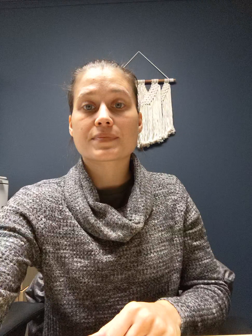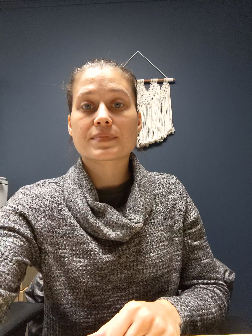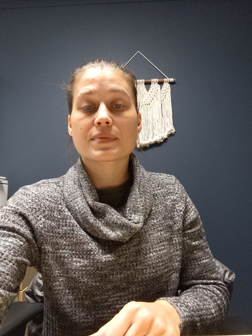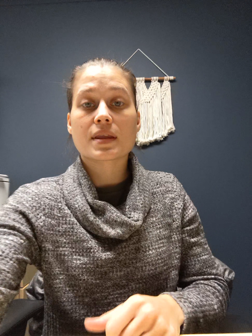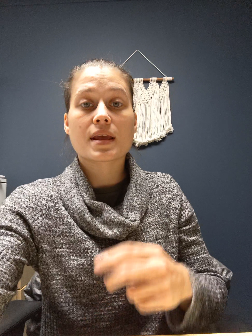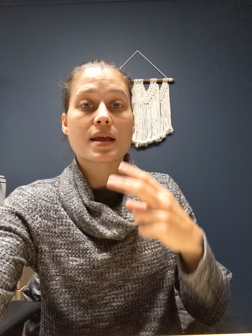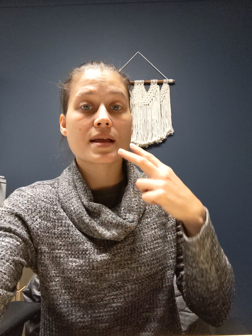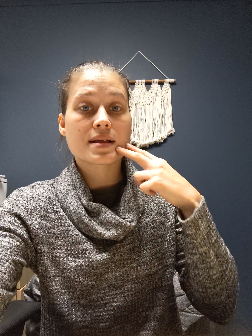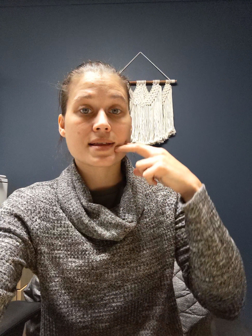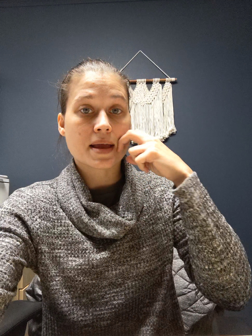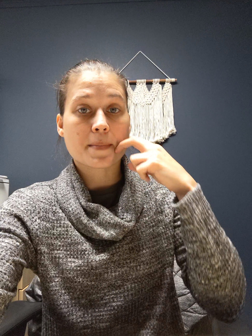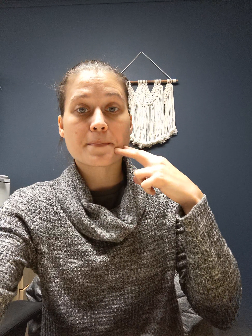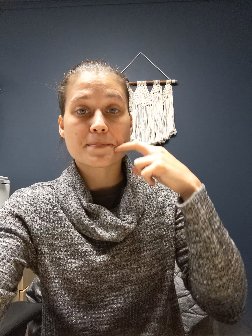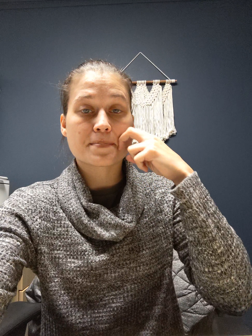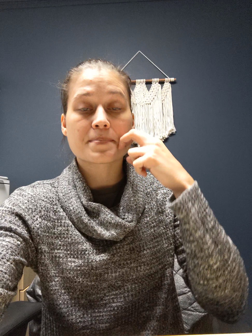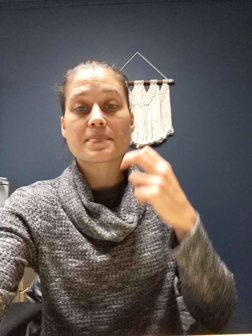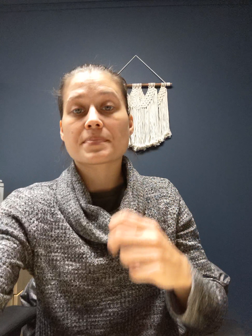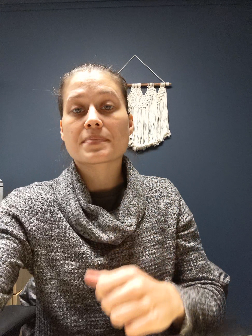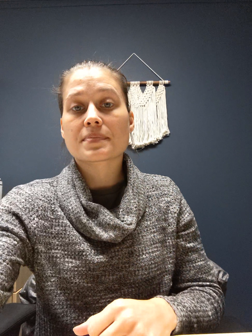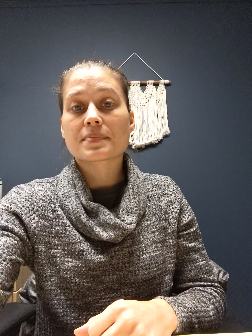gum